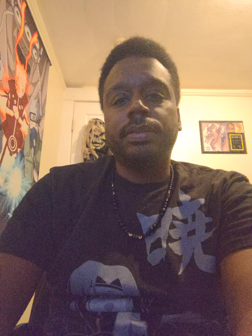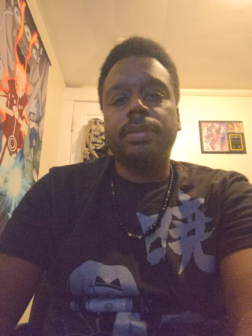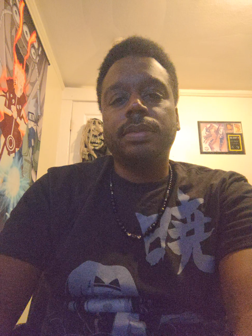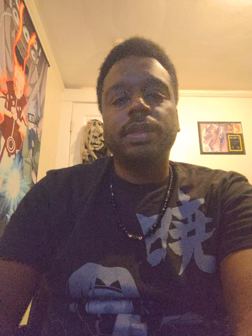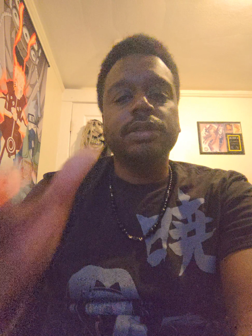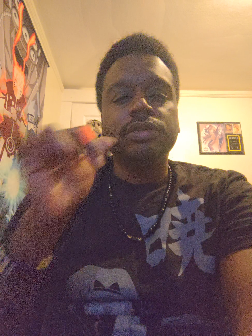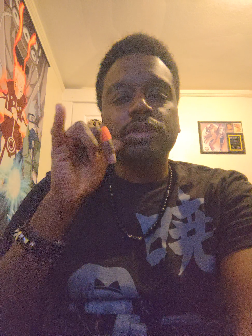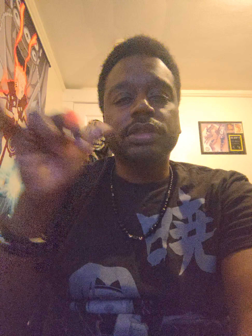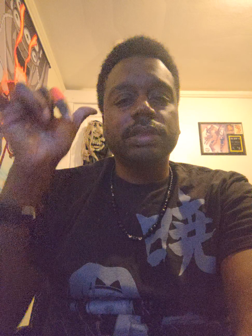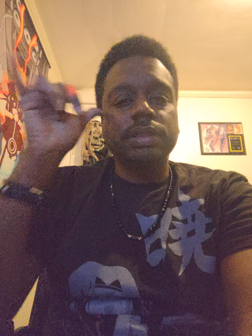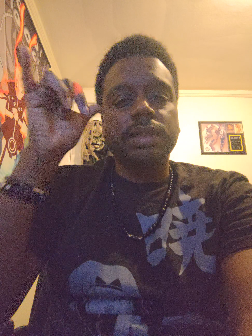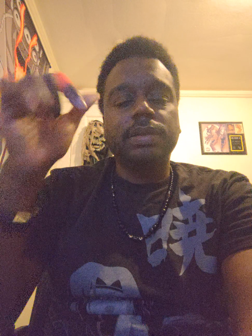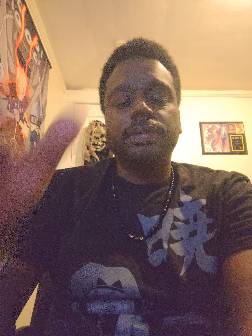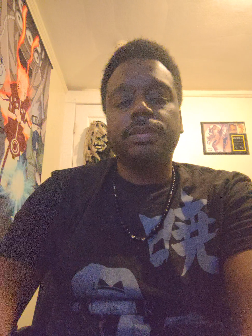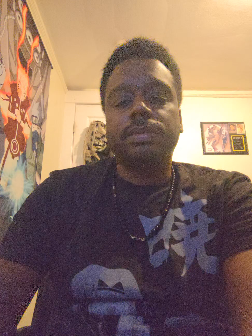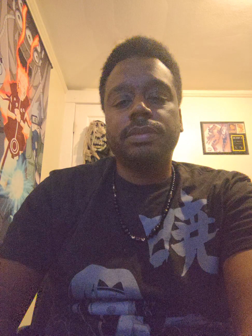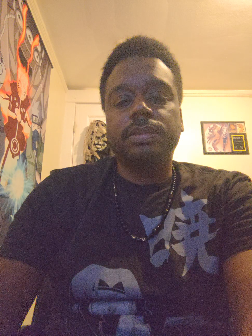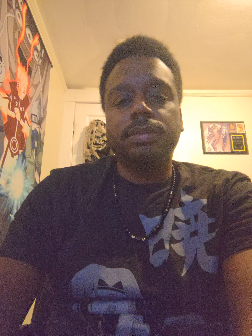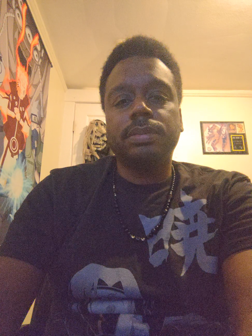yesterday